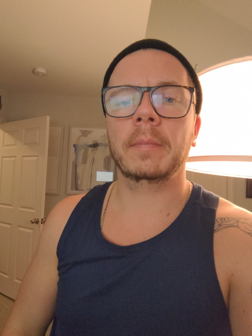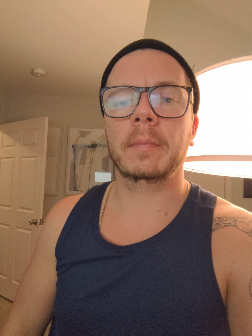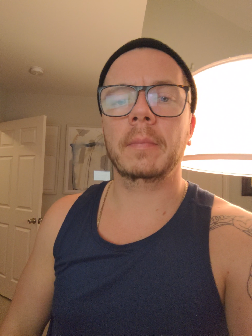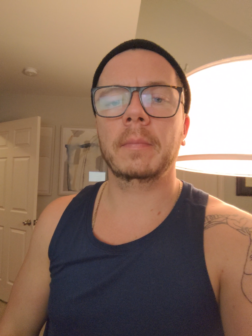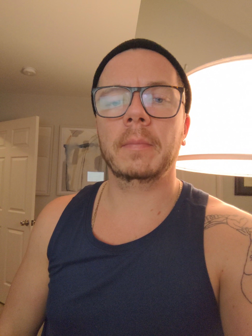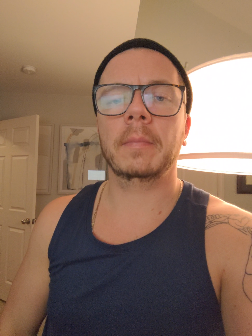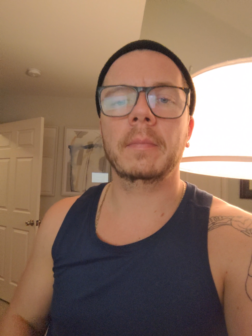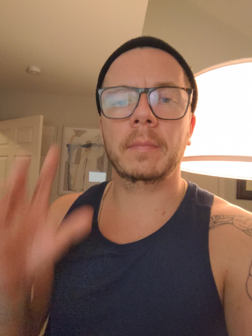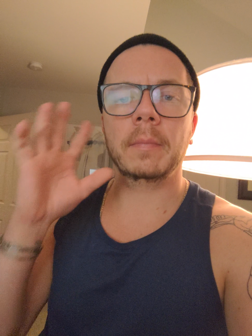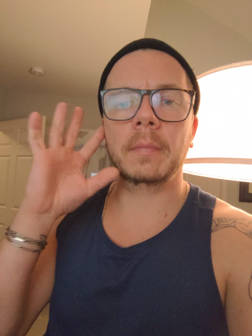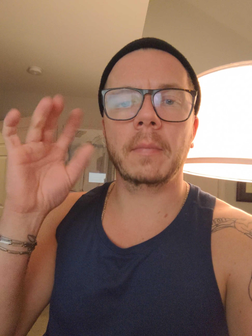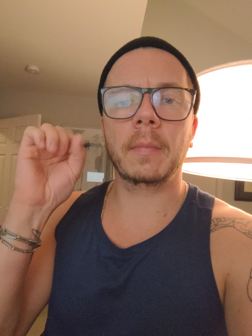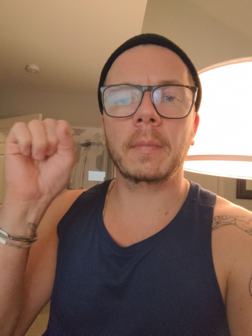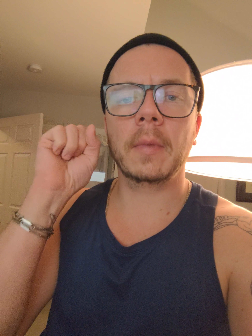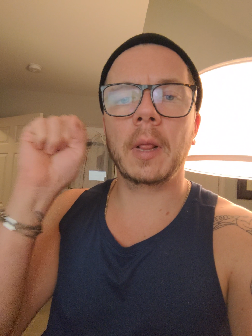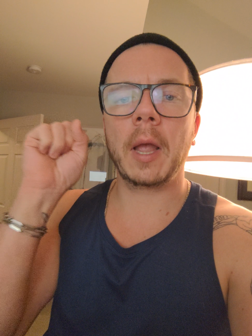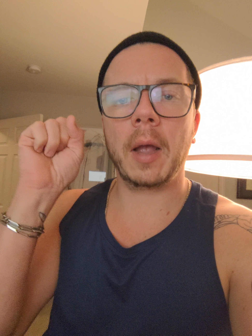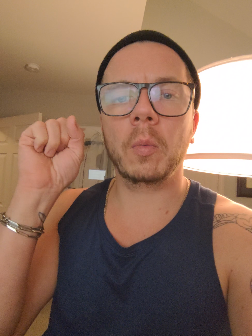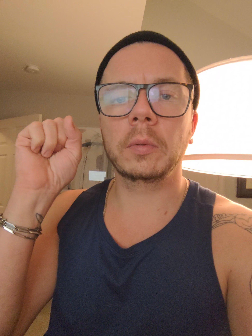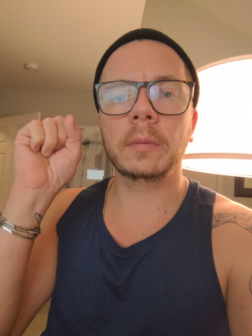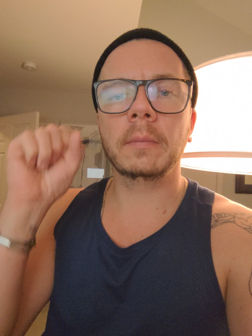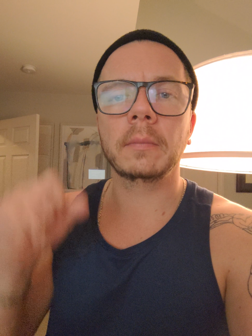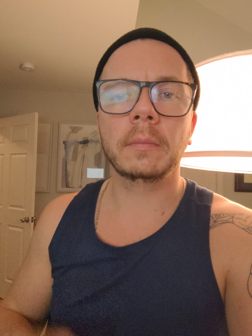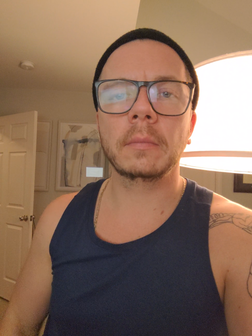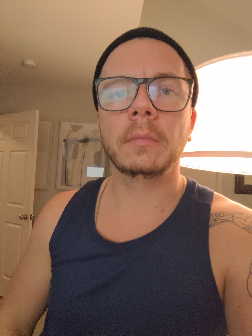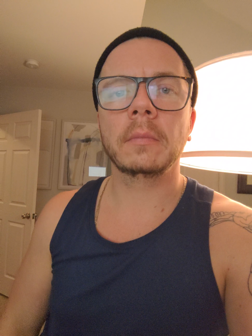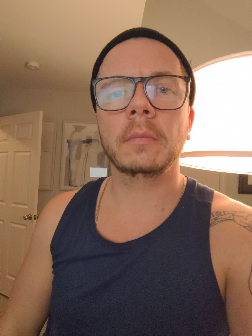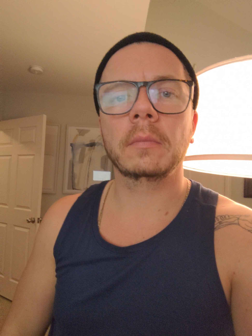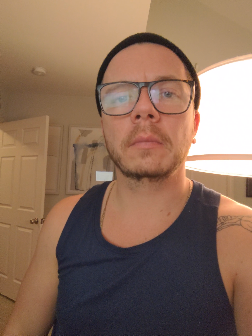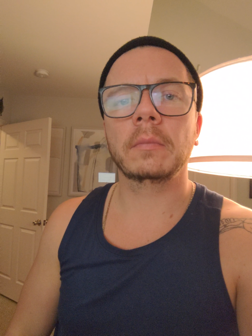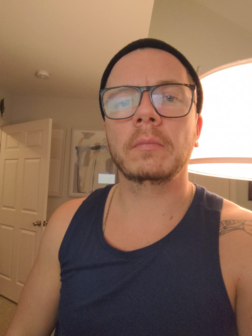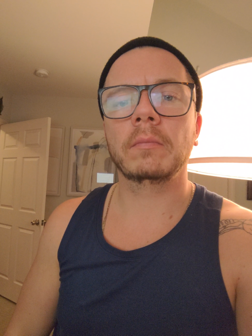loud